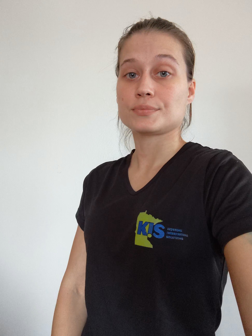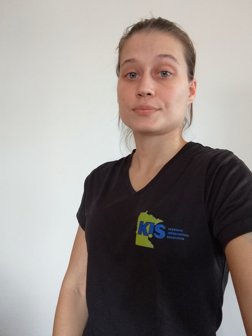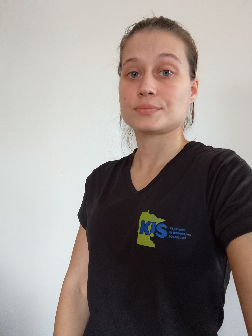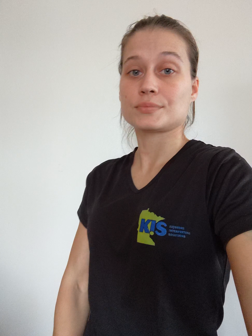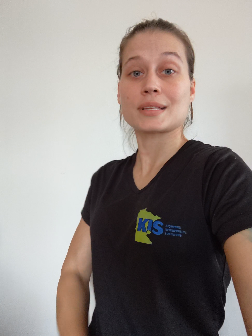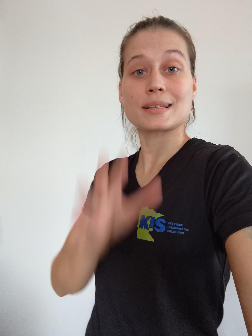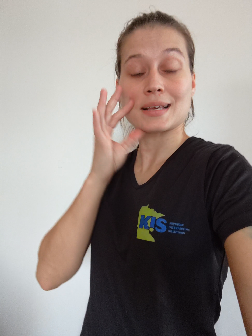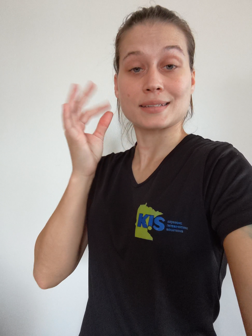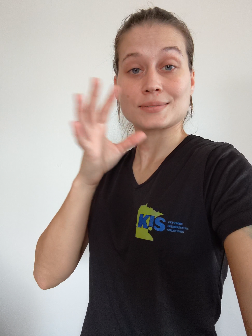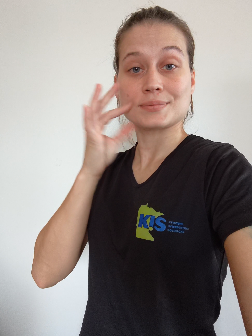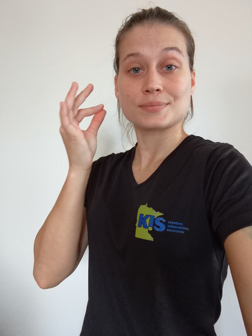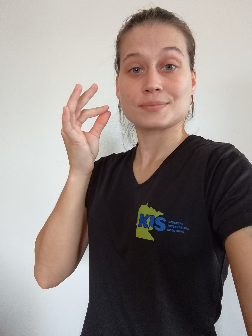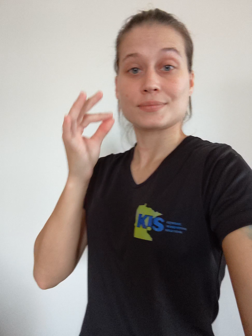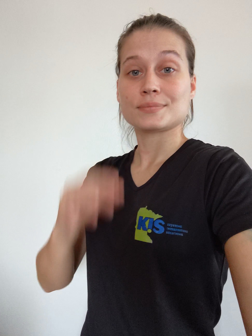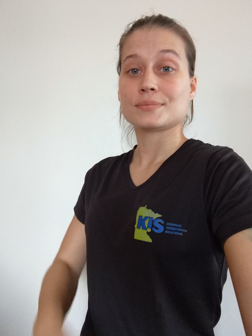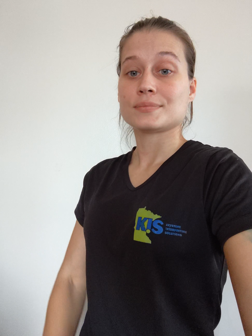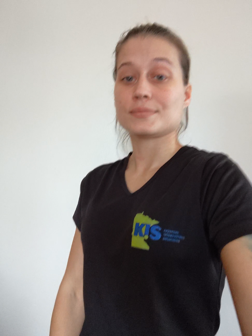cat